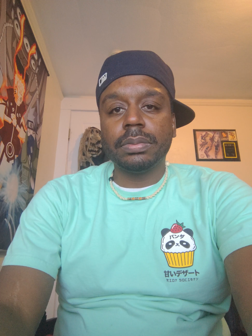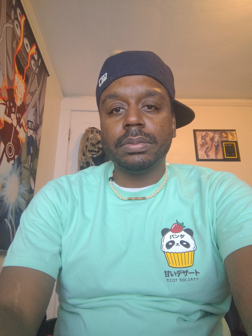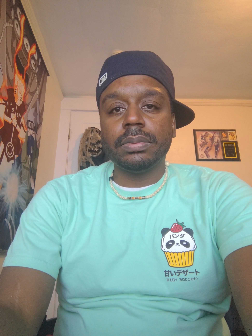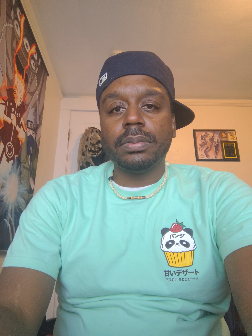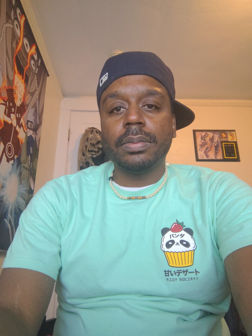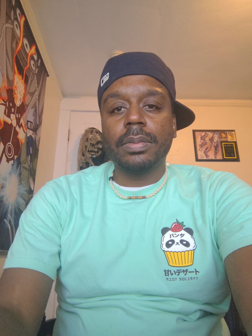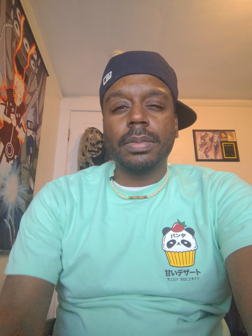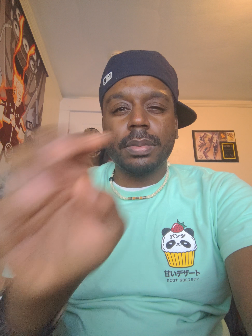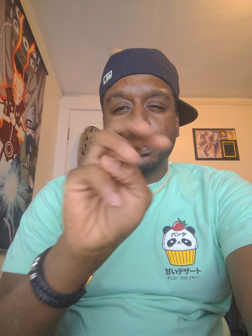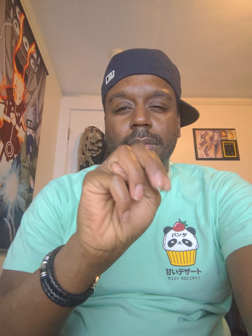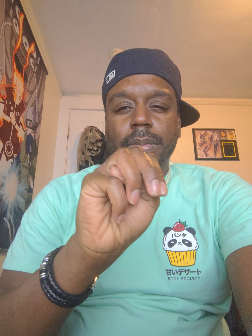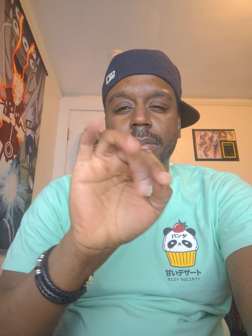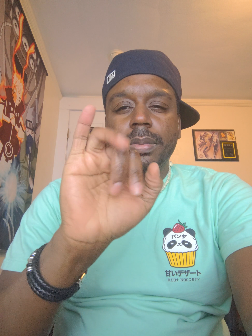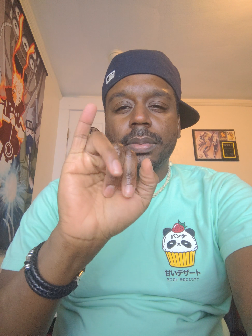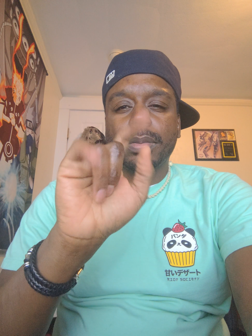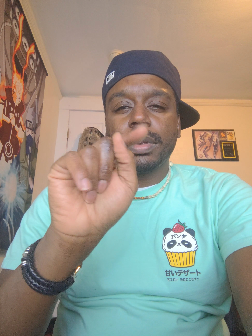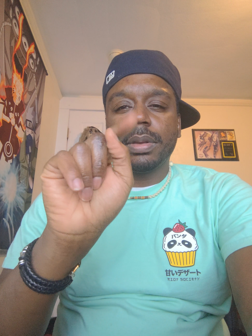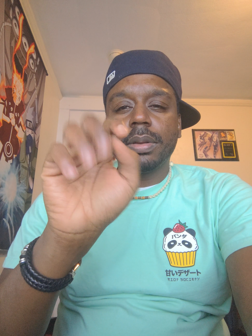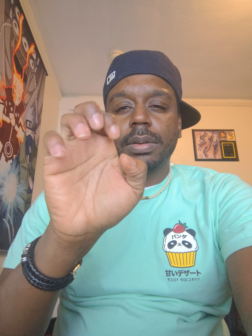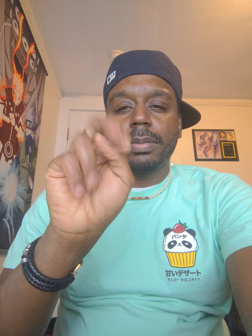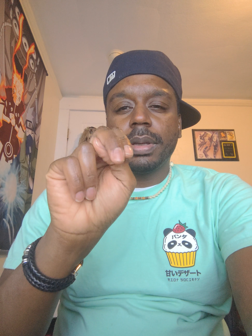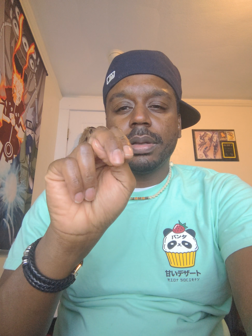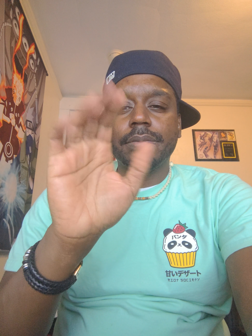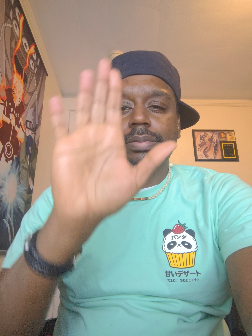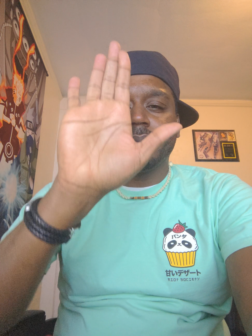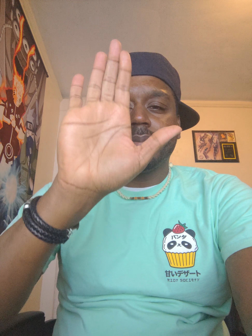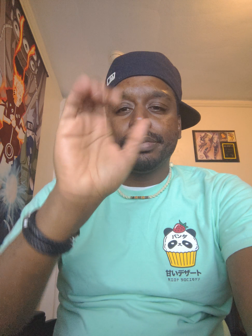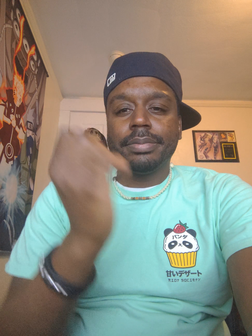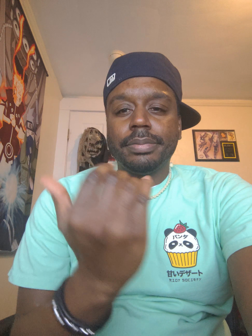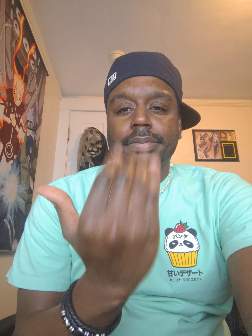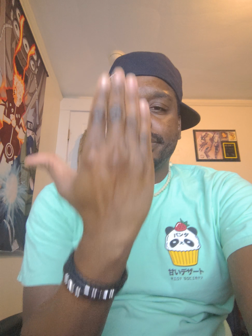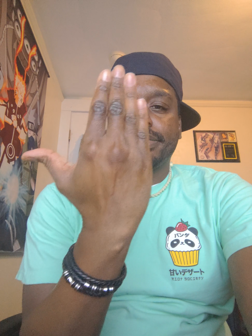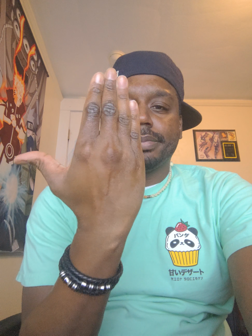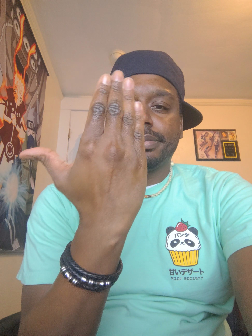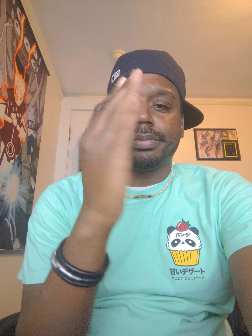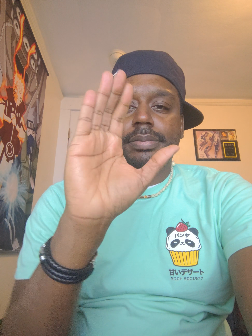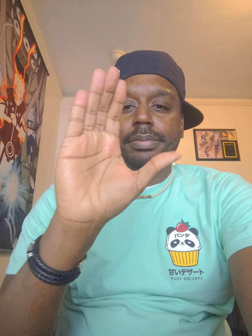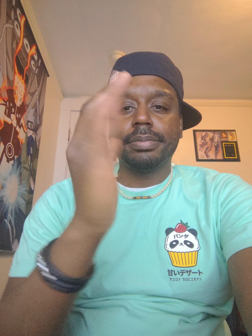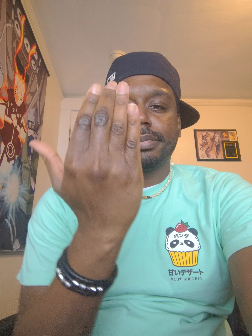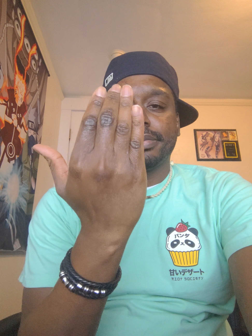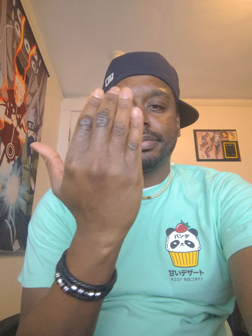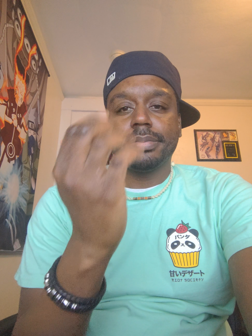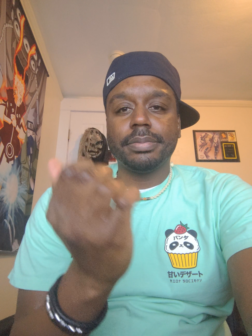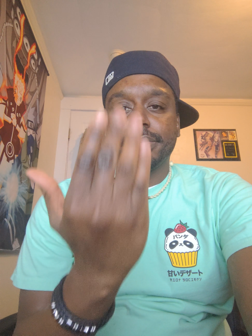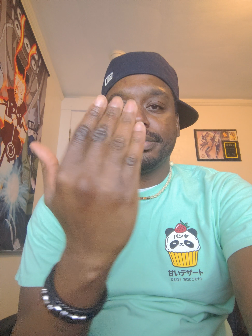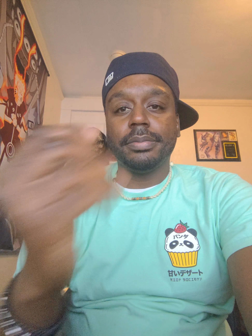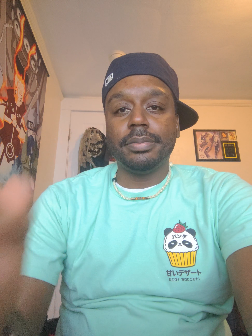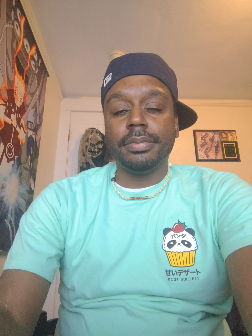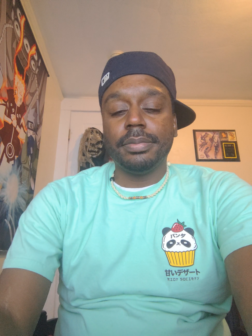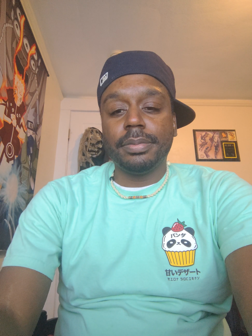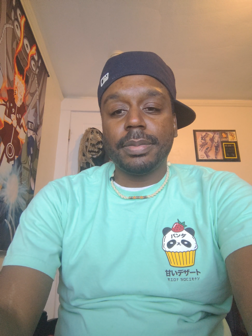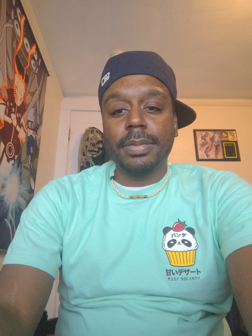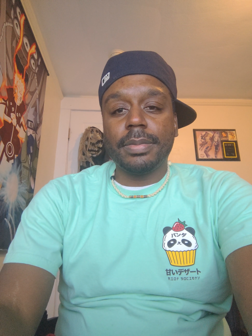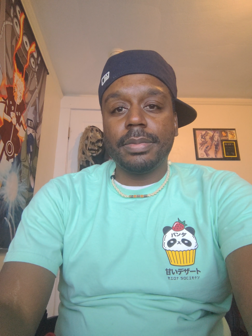mitten